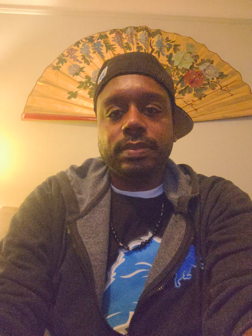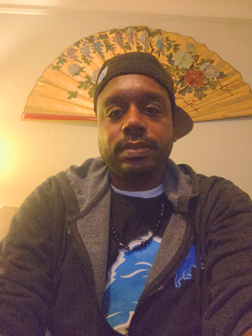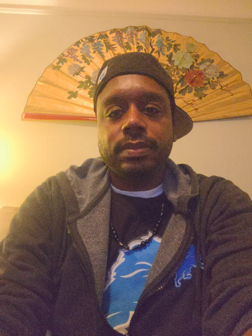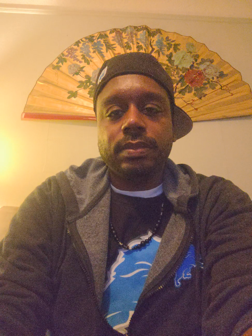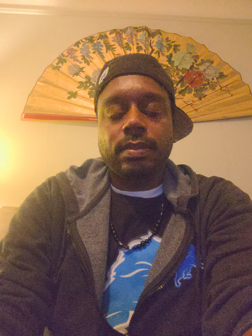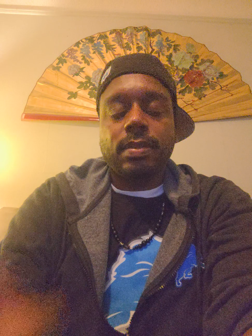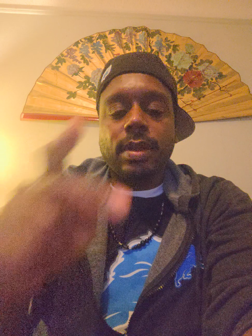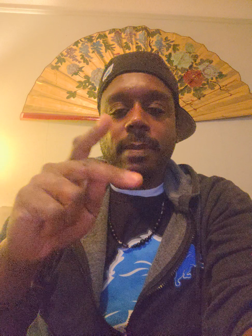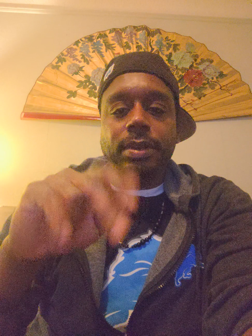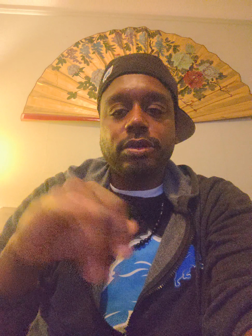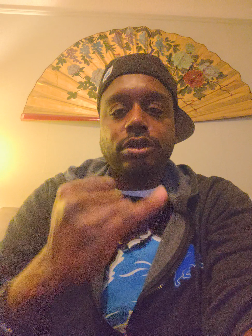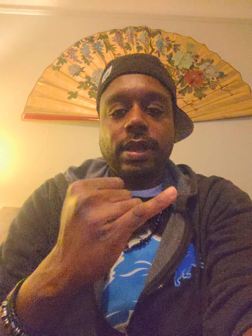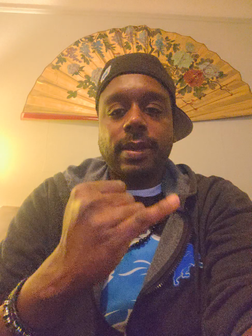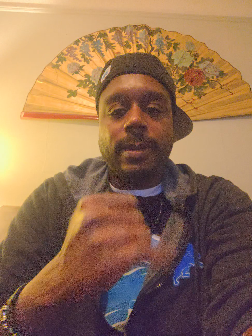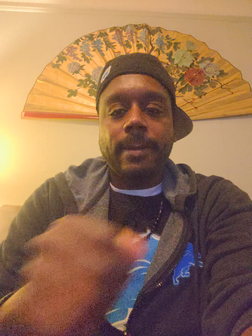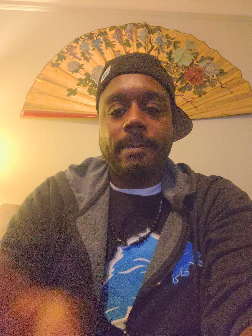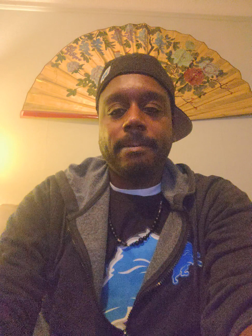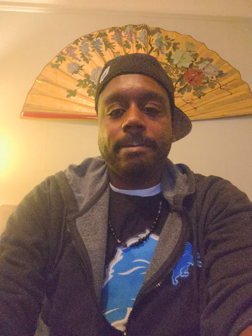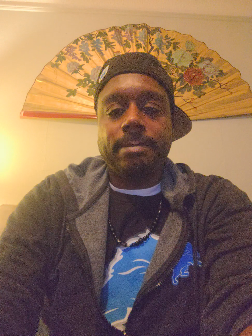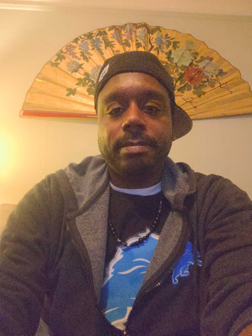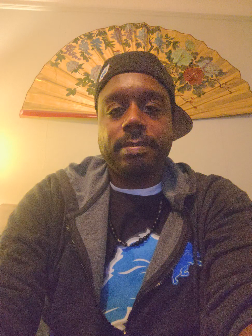pajamas